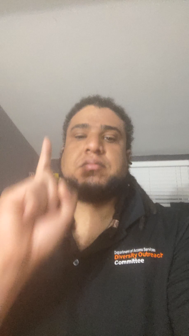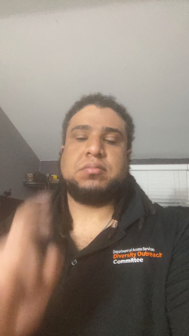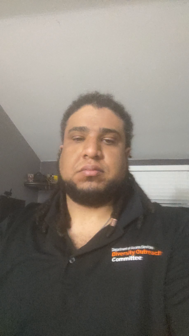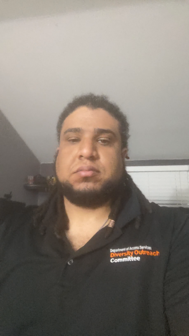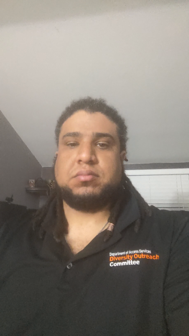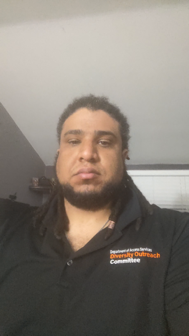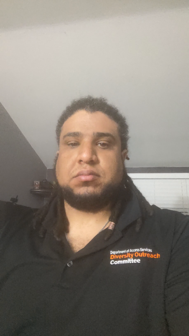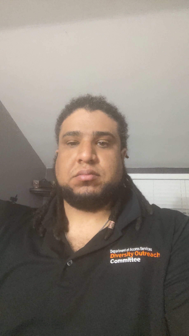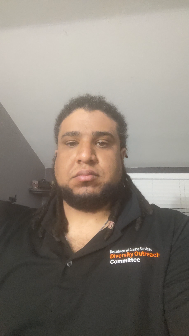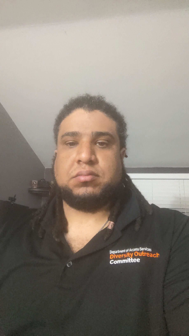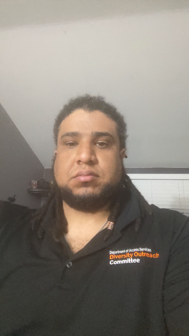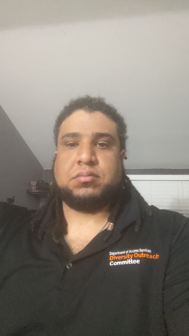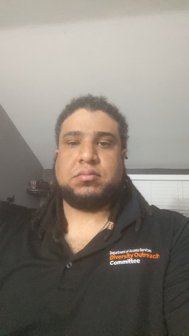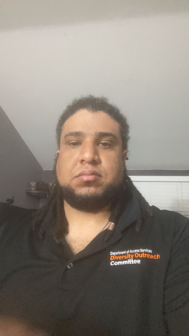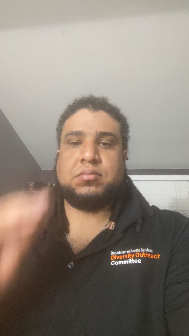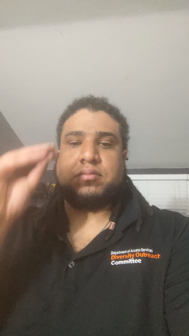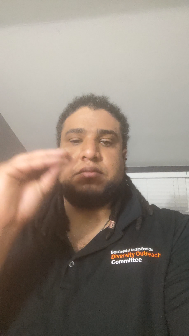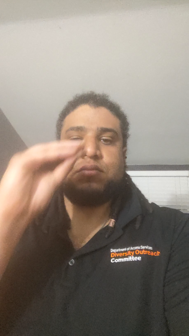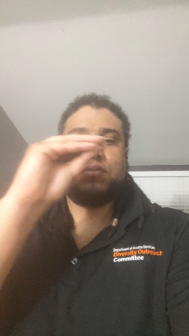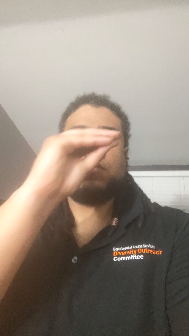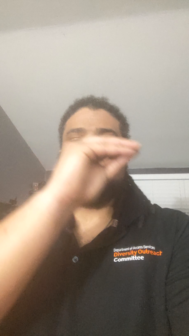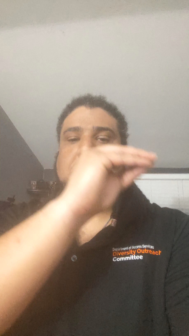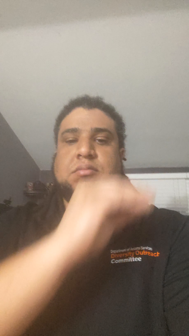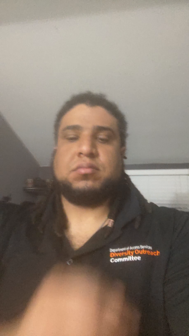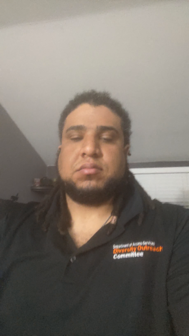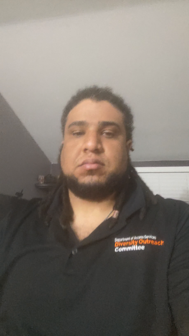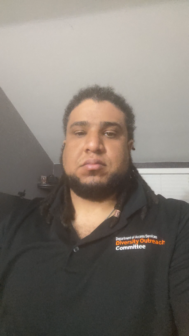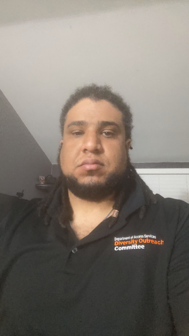dinosaur